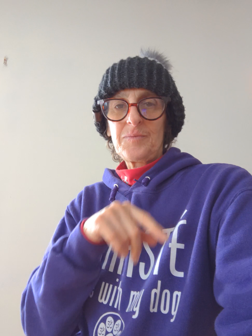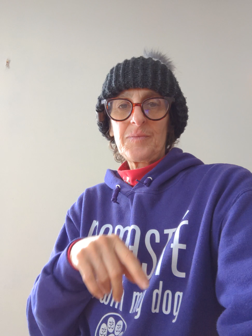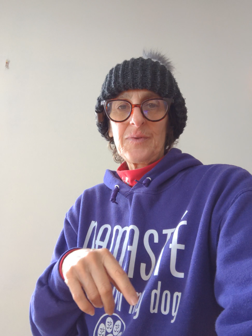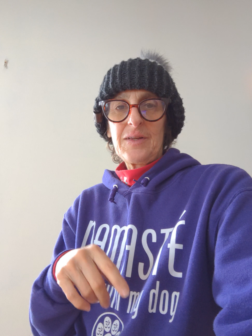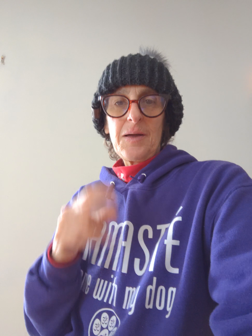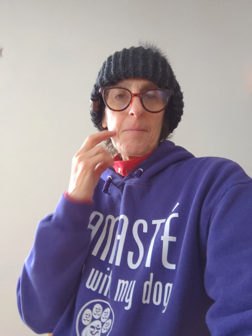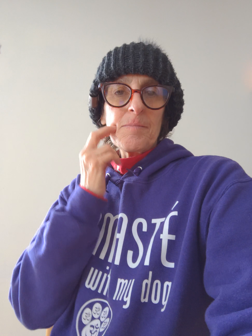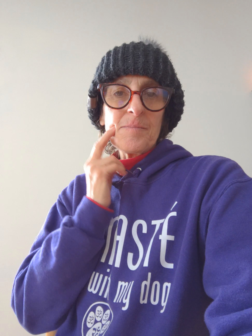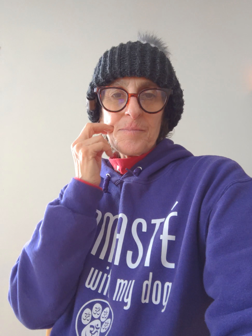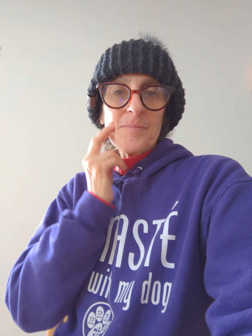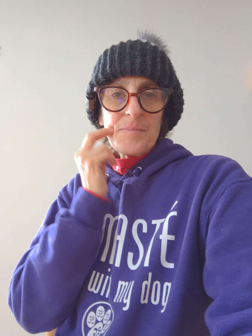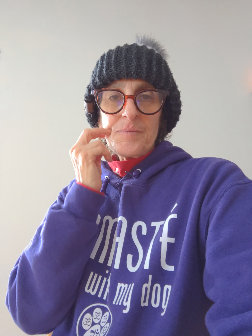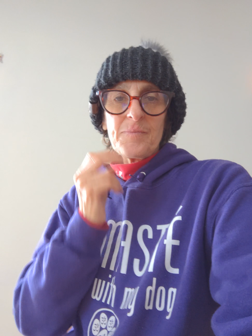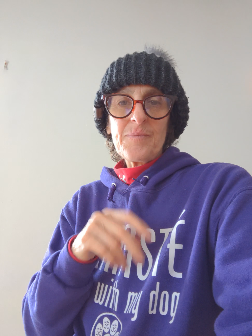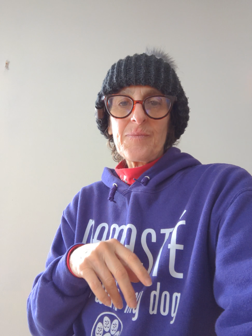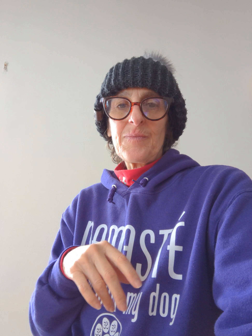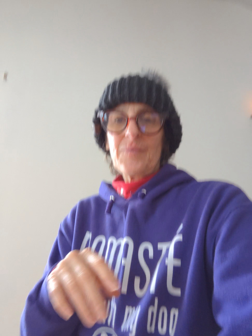gum